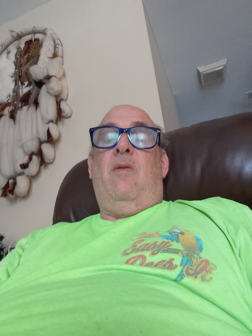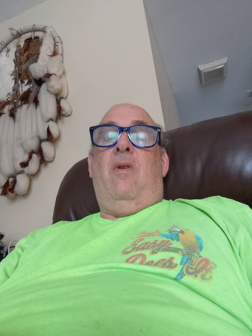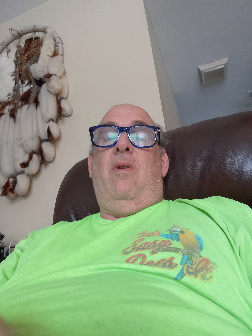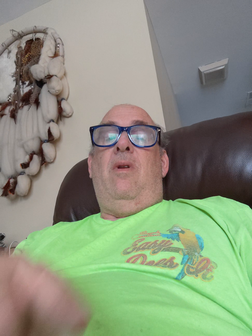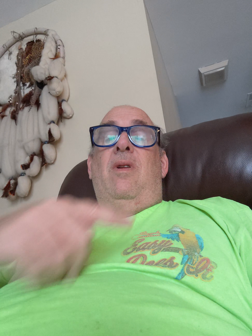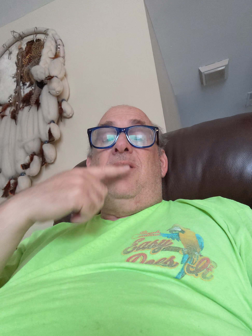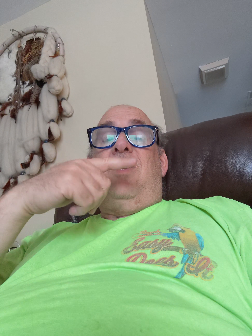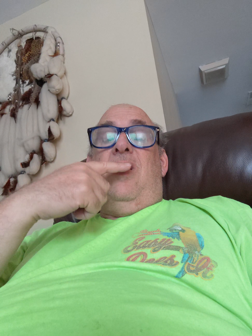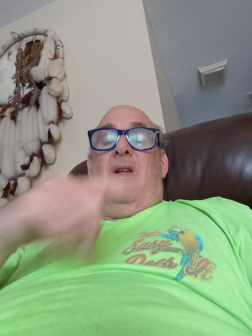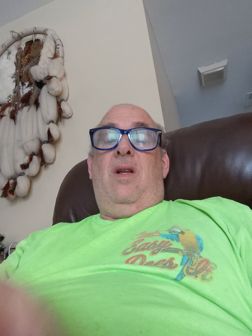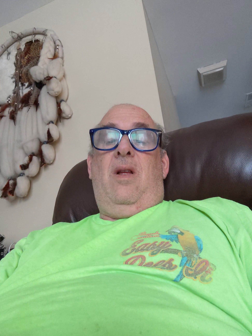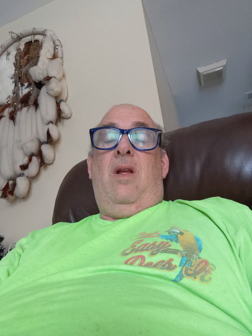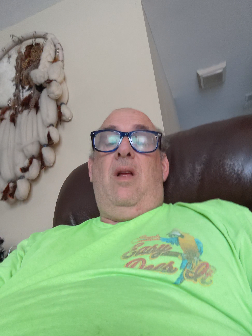say